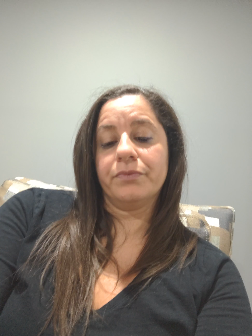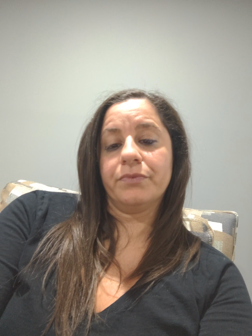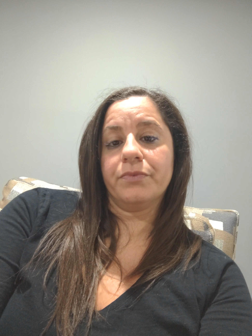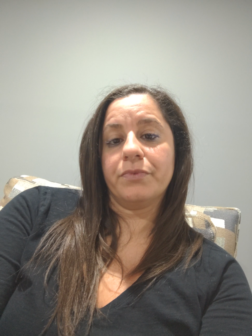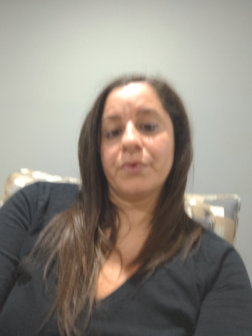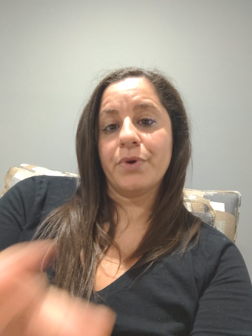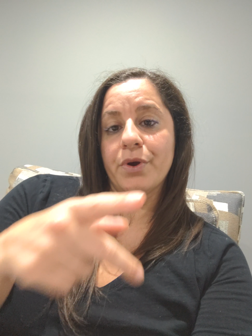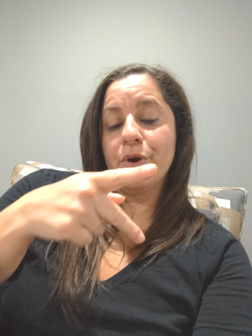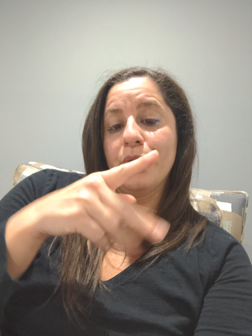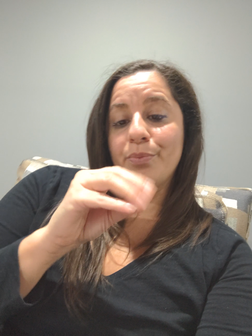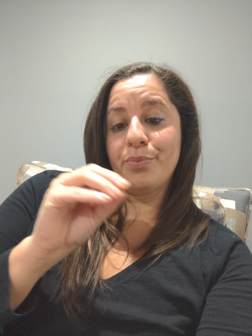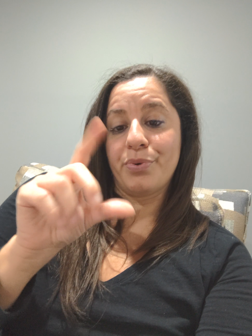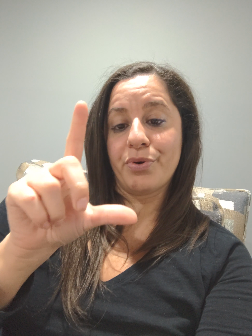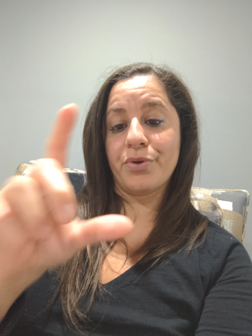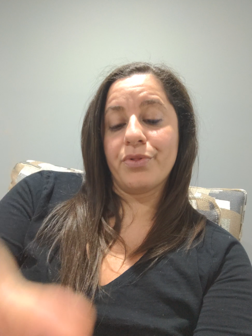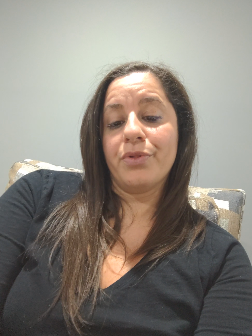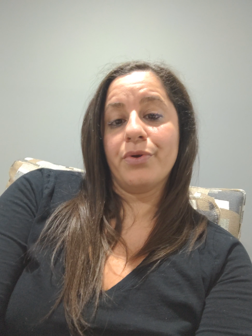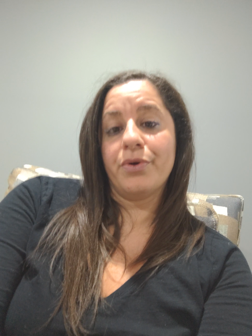pool